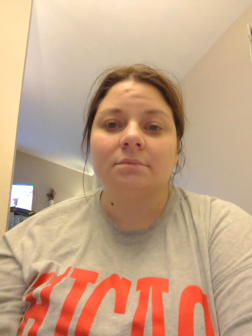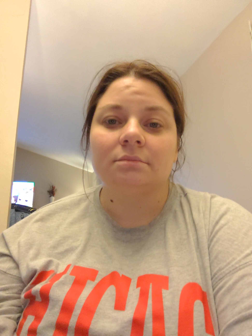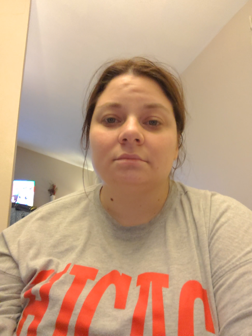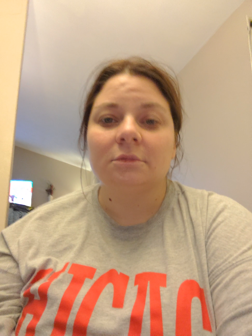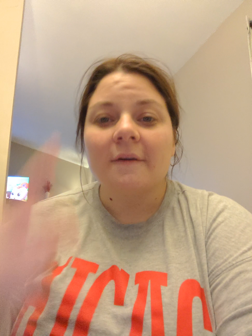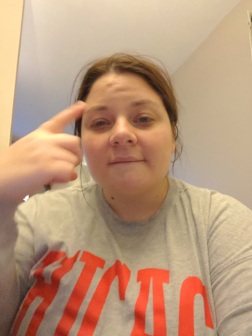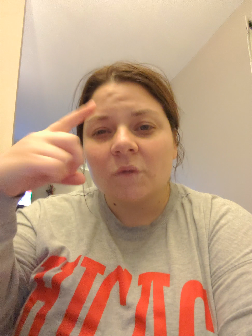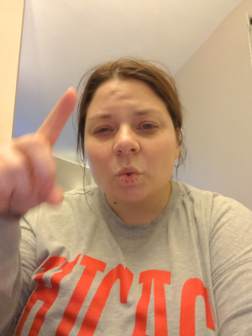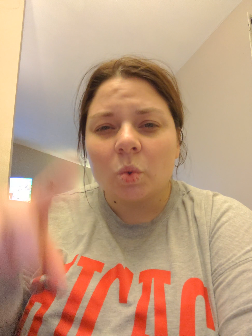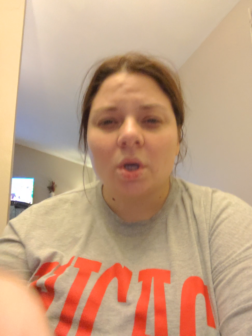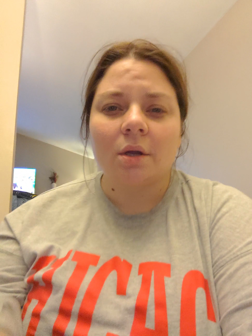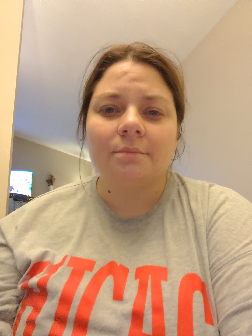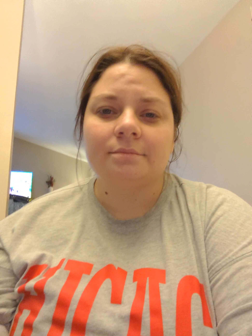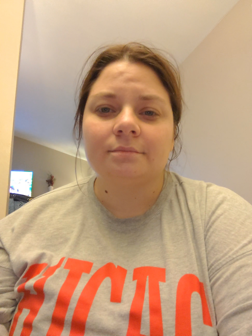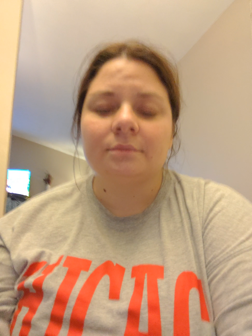for